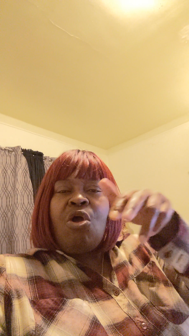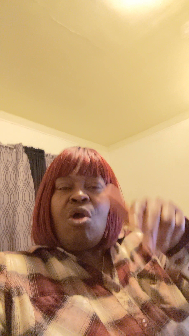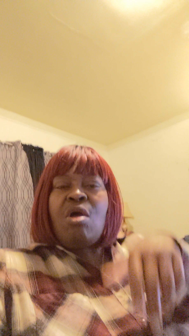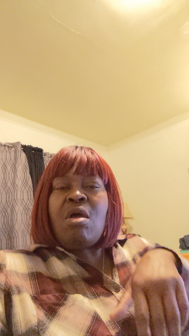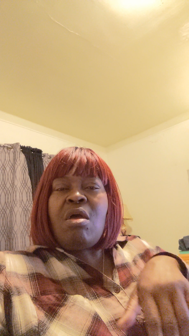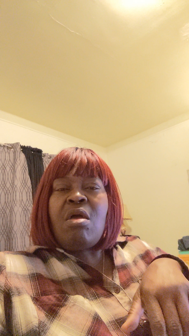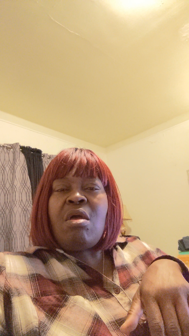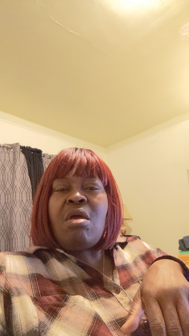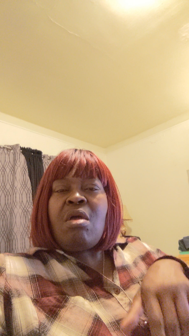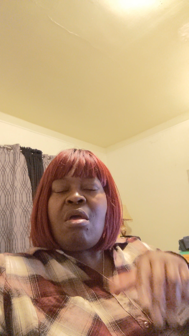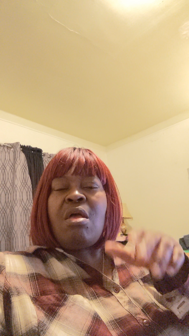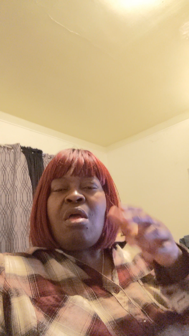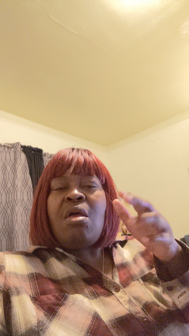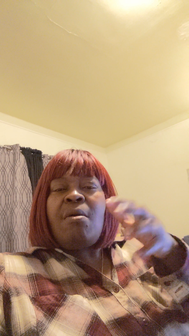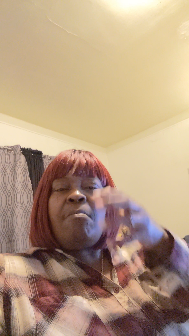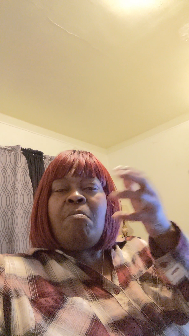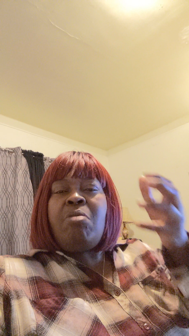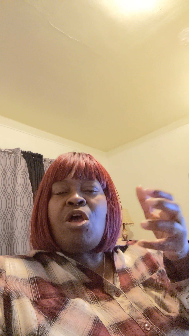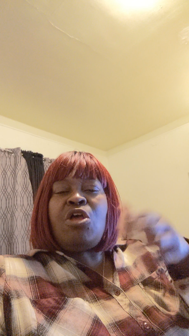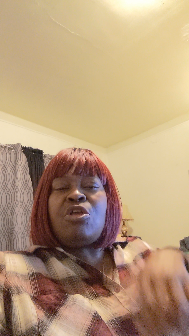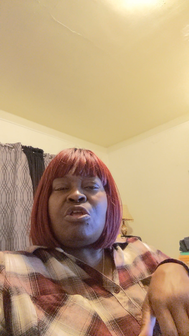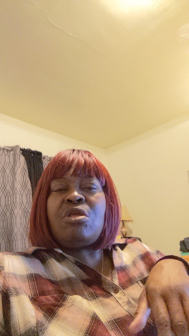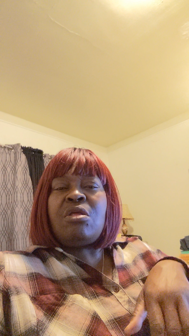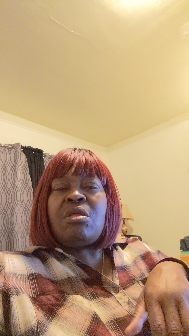much